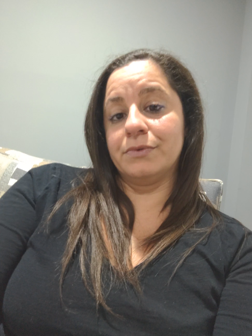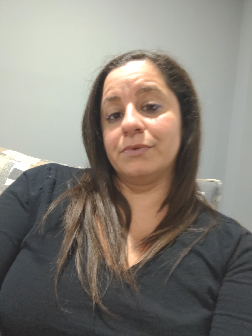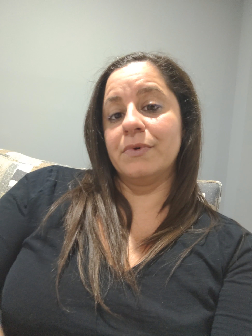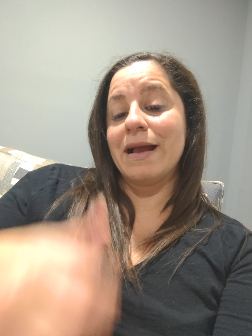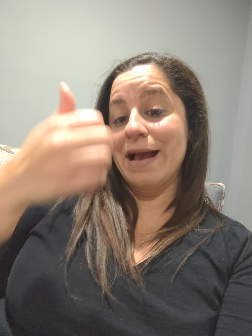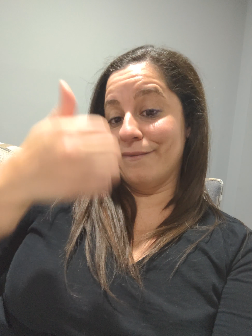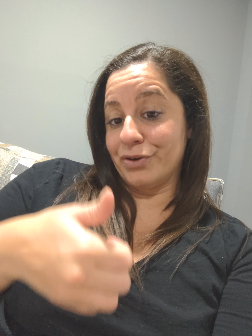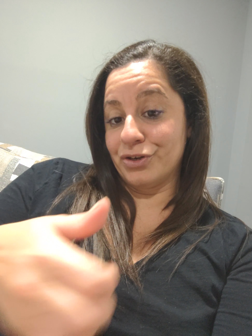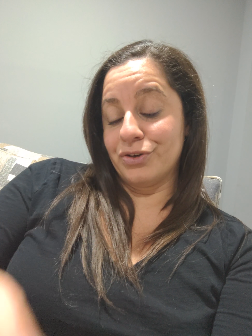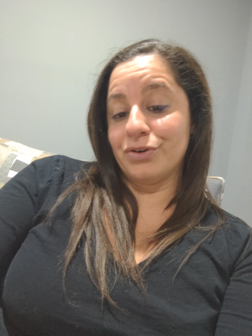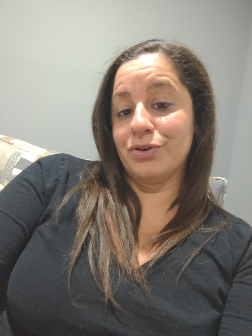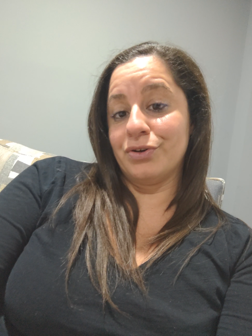every